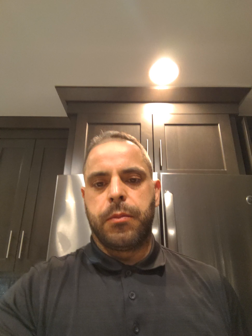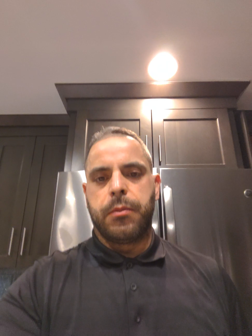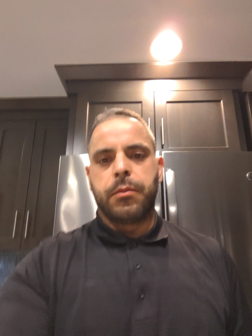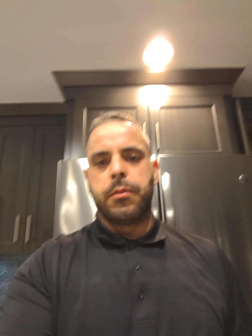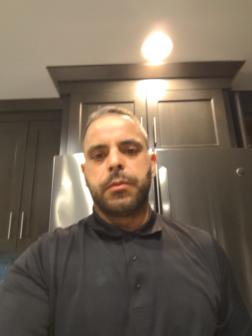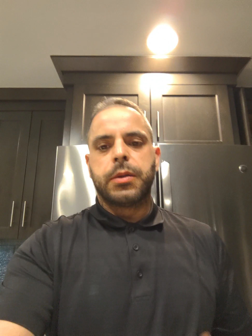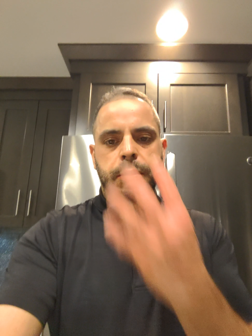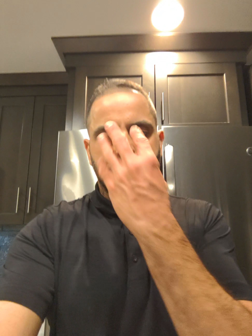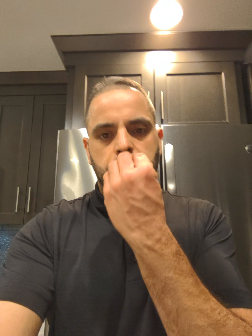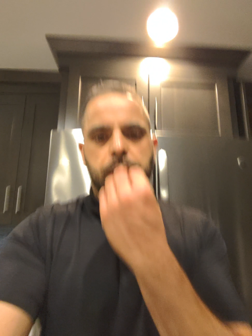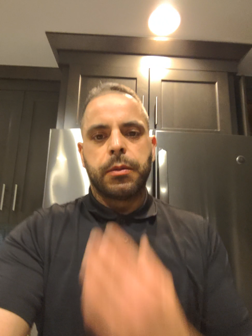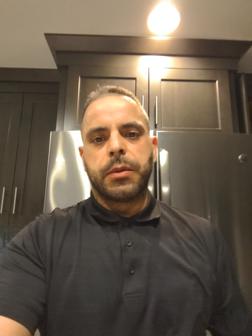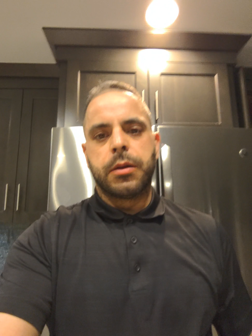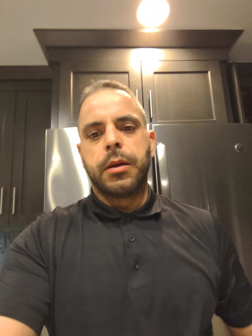sleepy